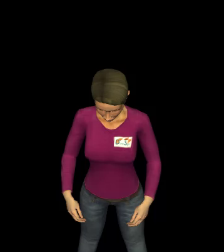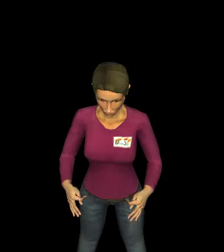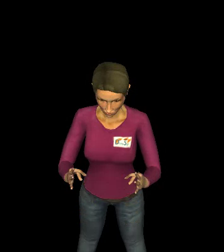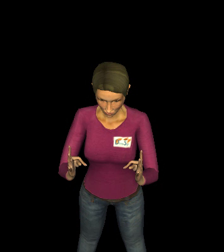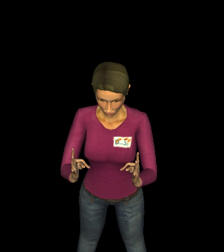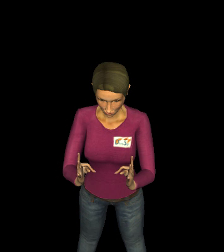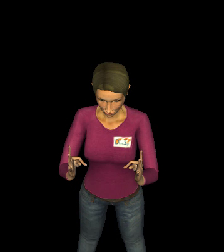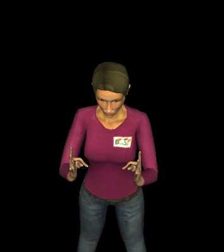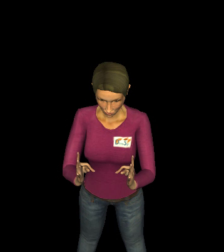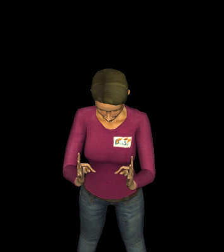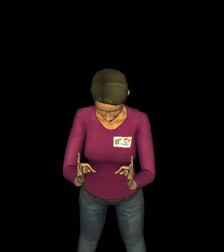عمة